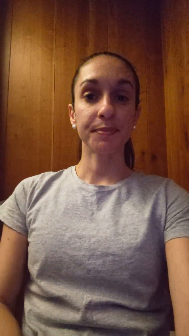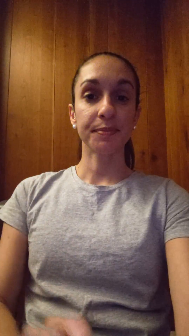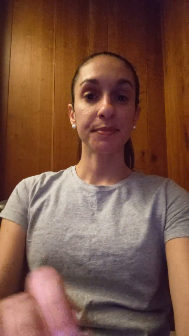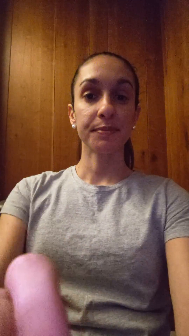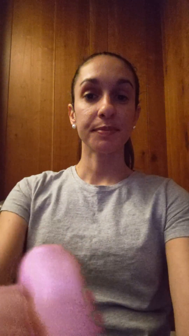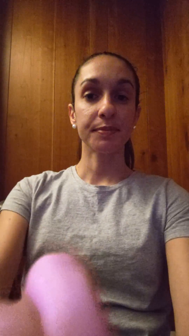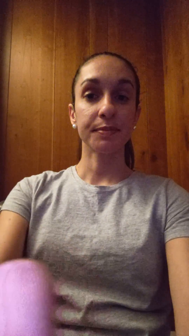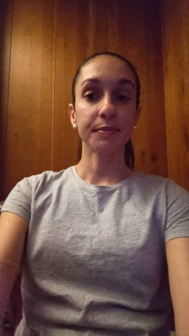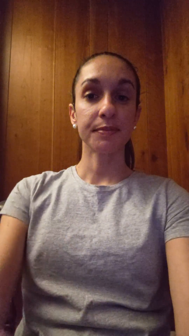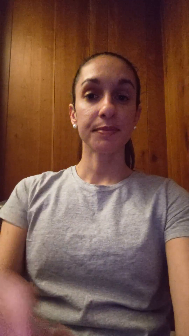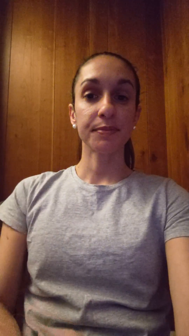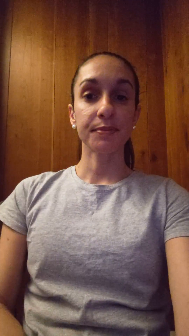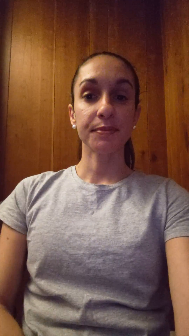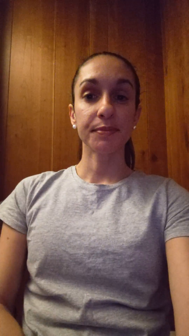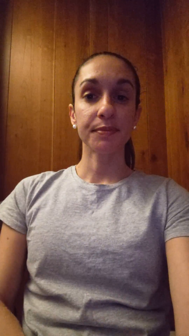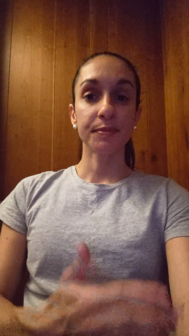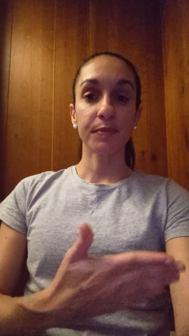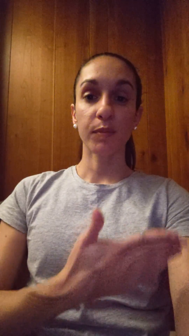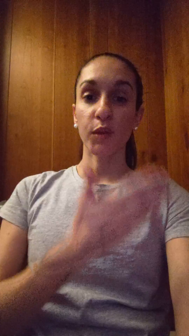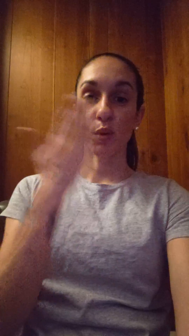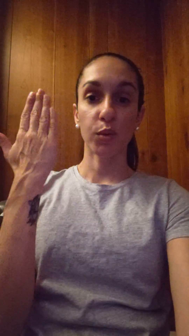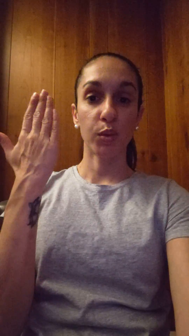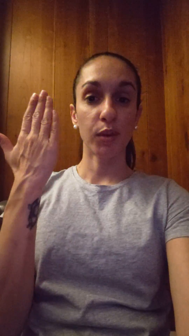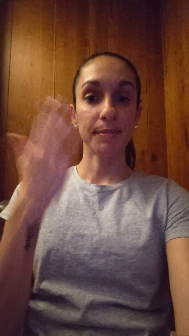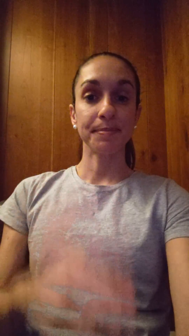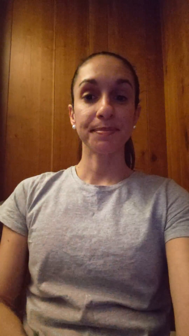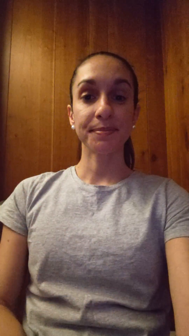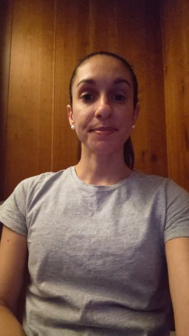all gone